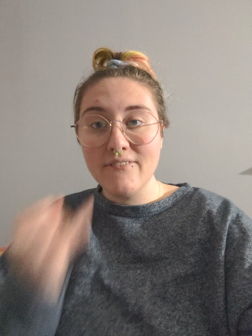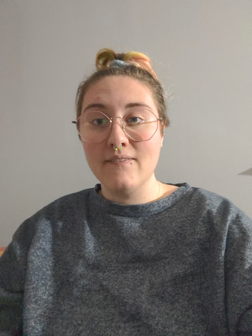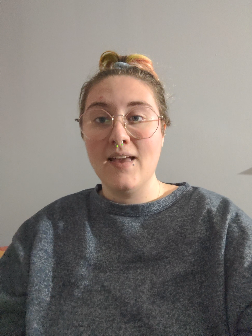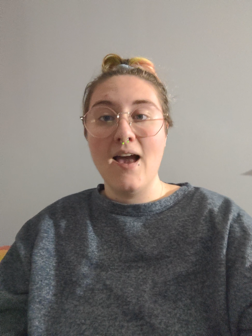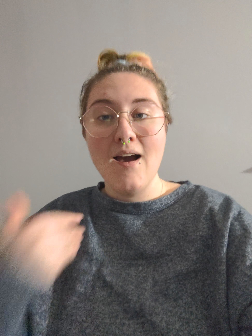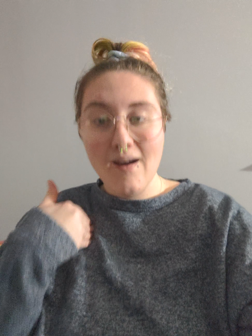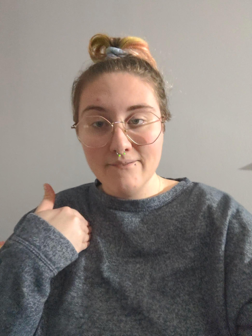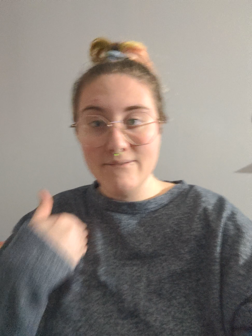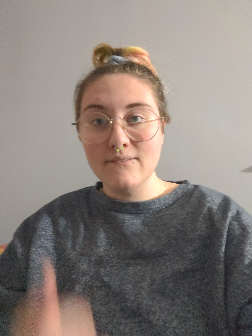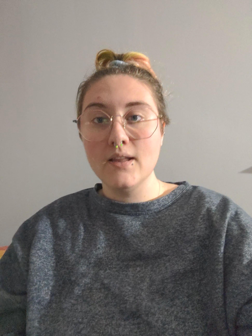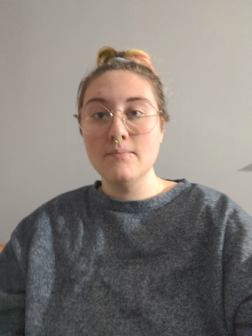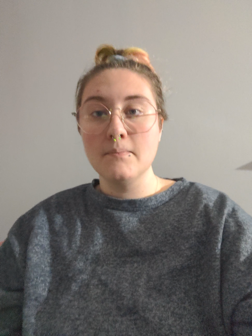have